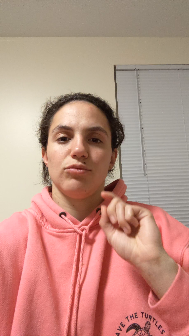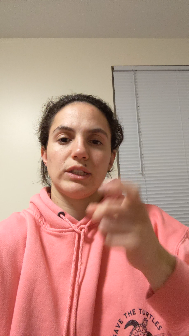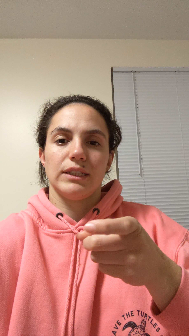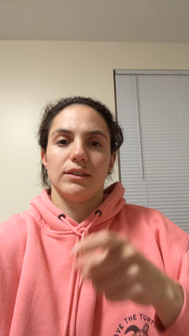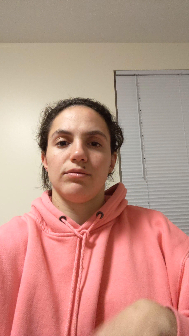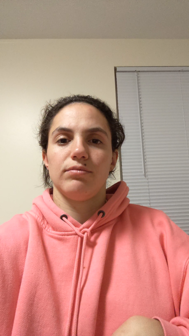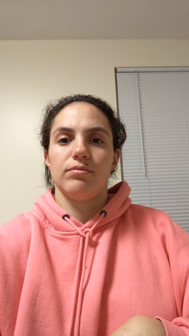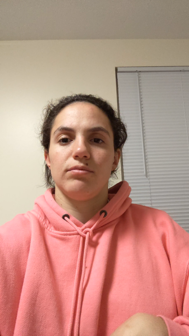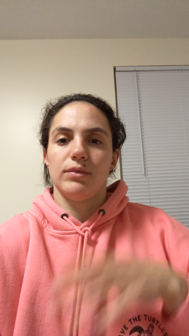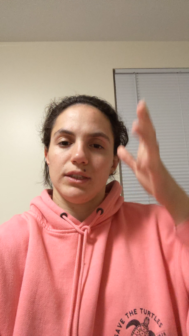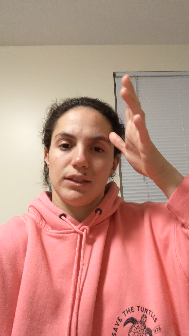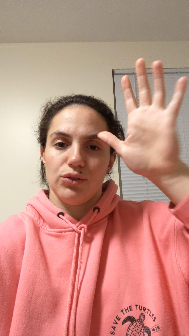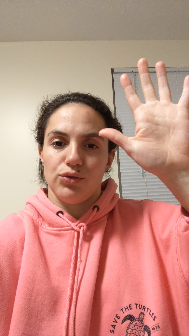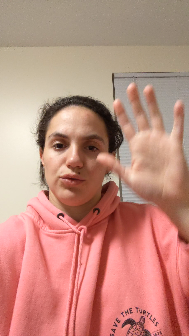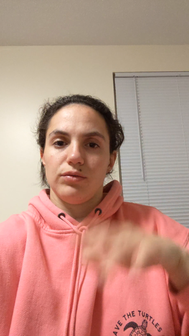deer